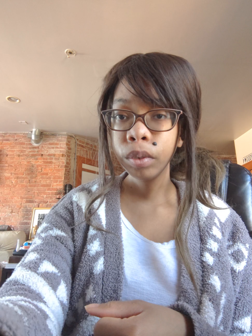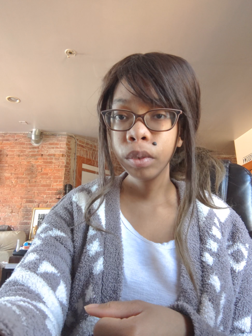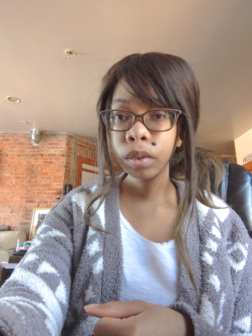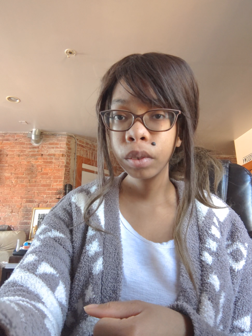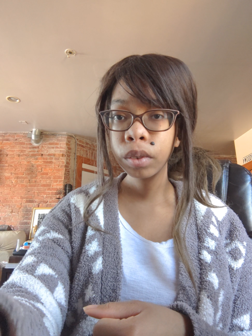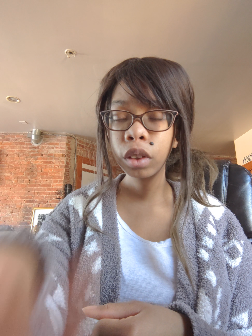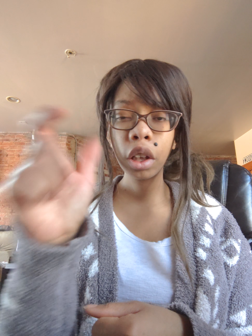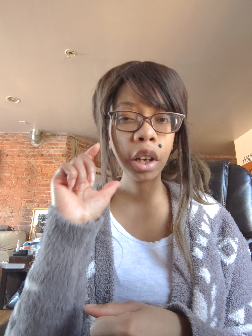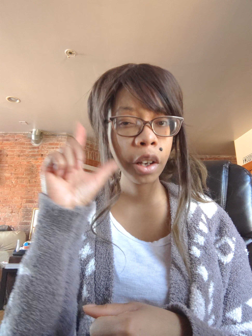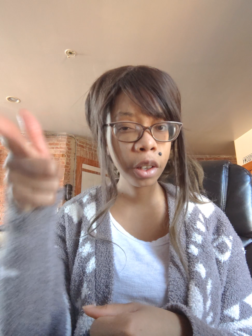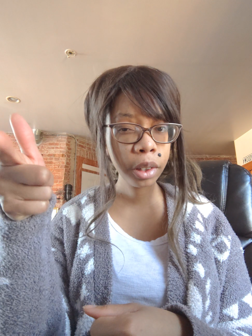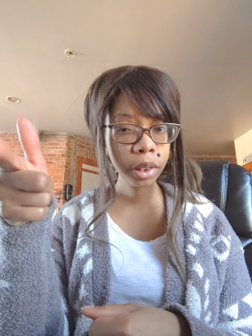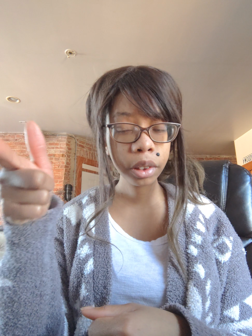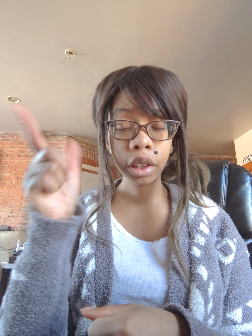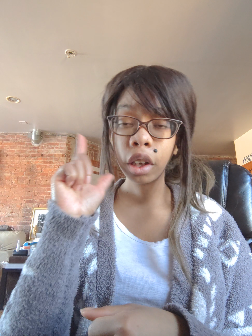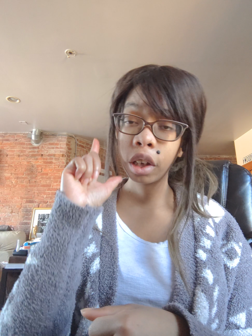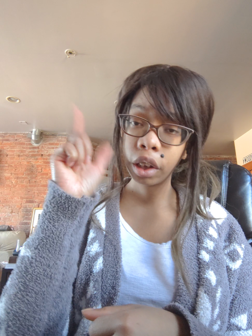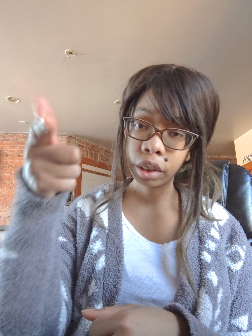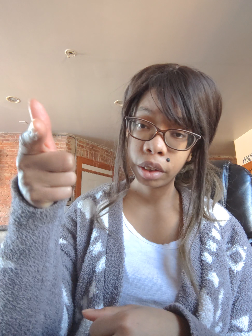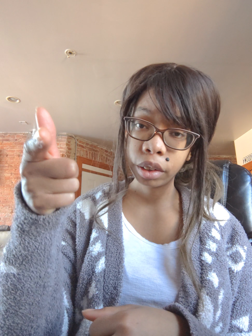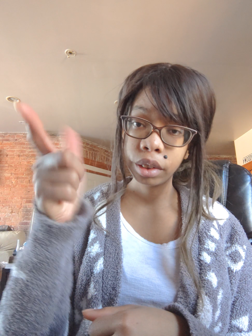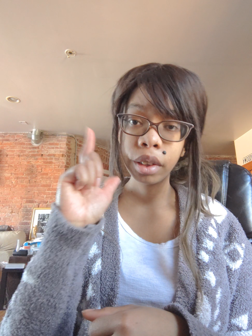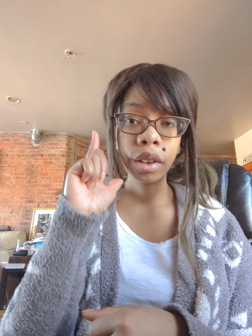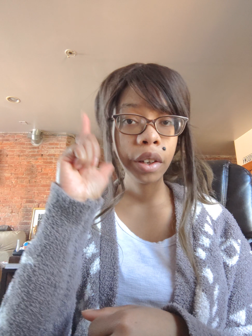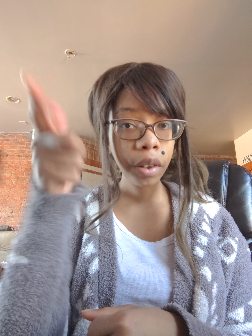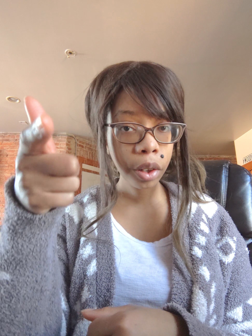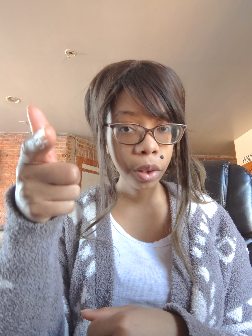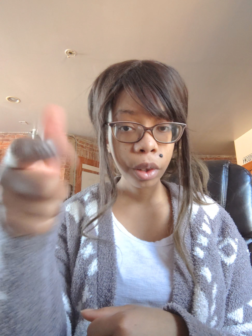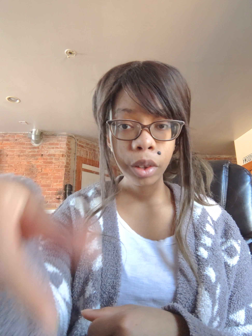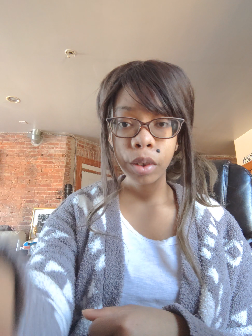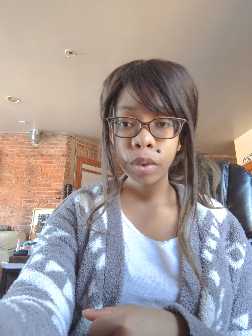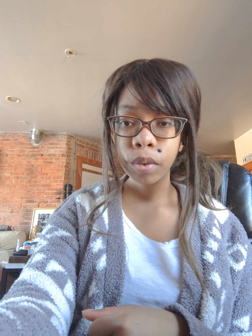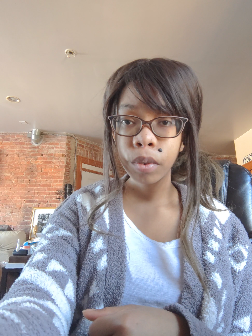later